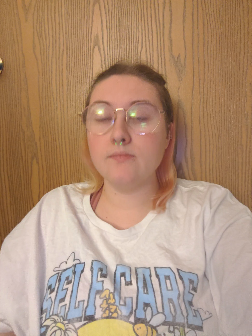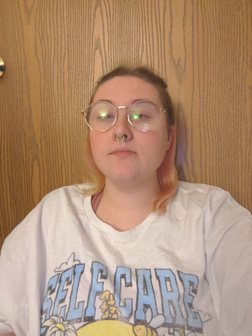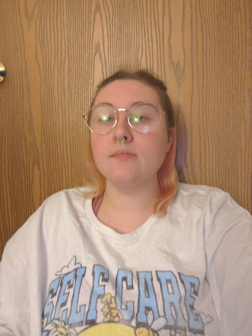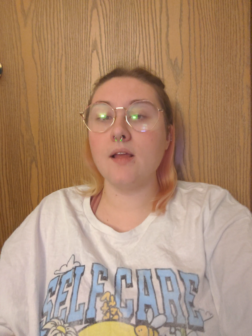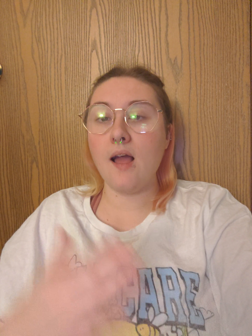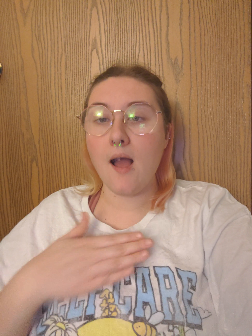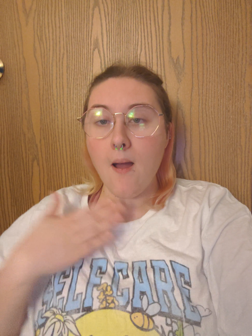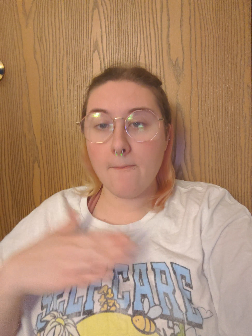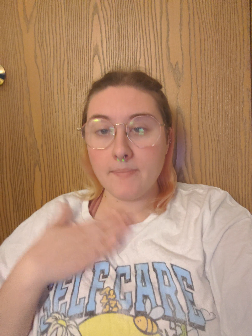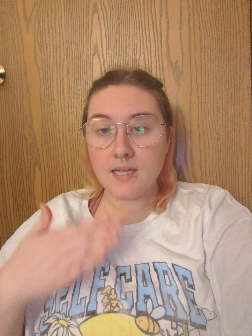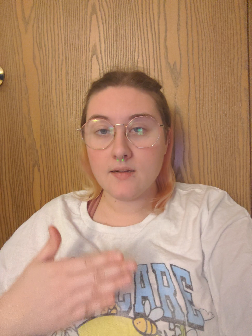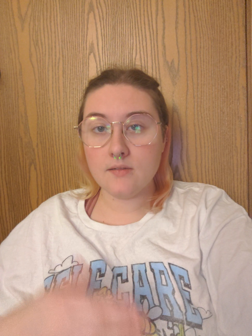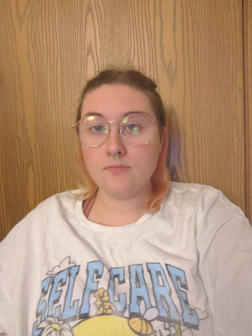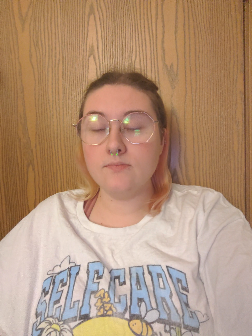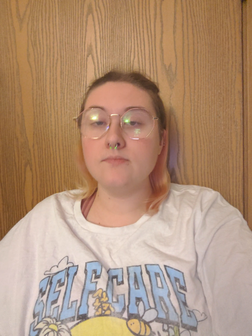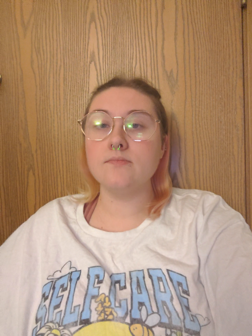happy